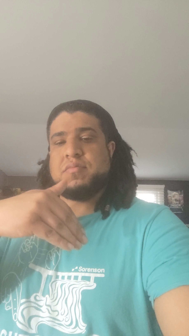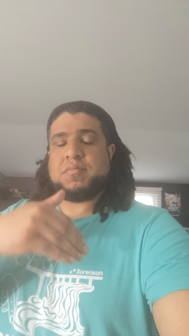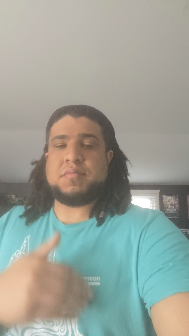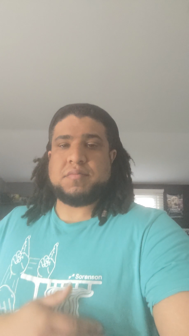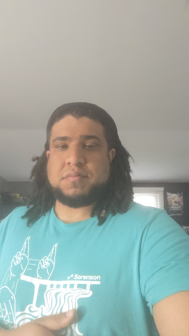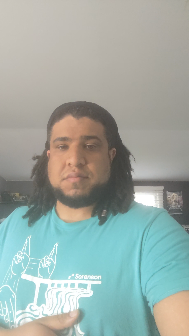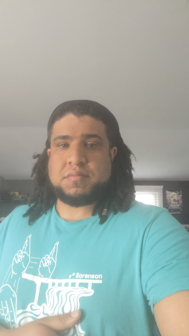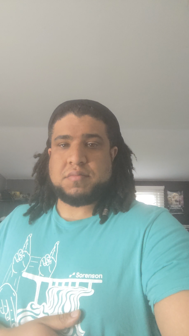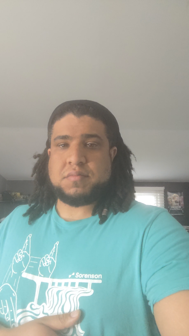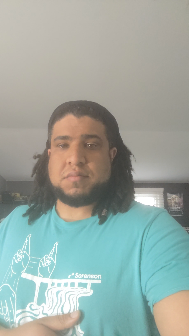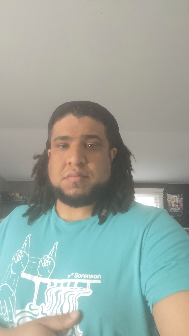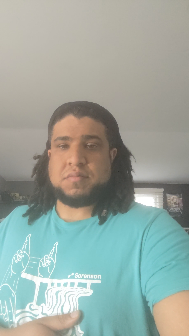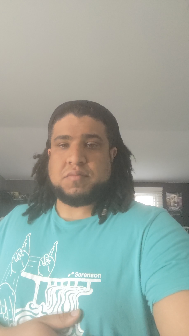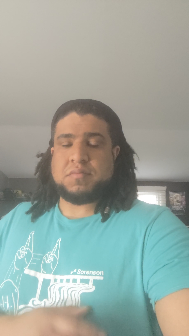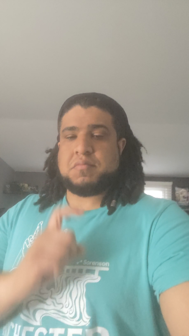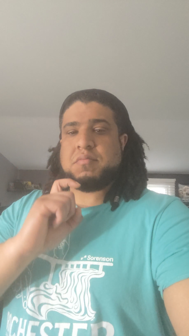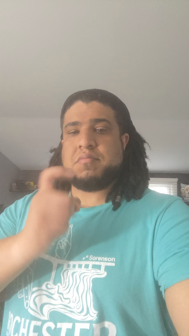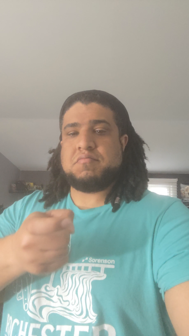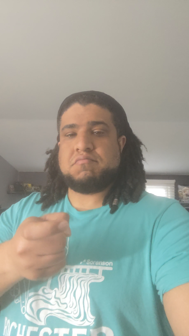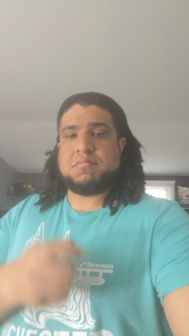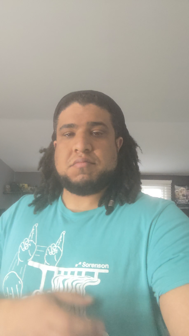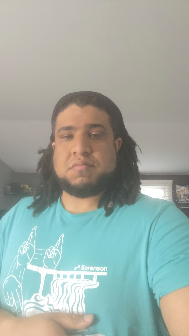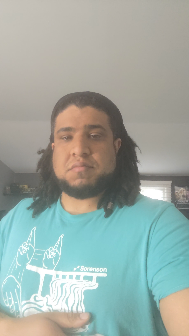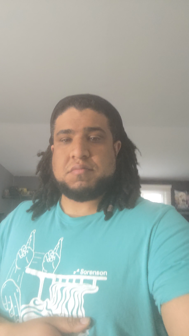present